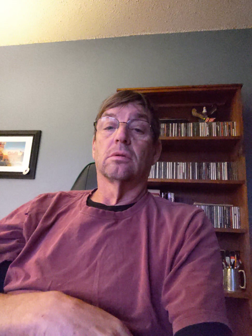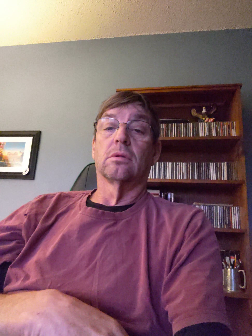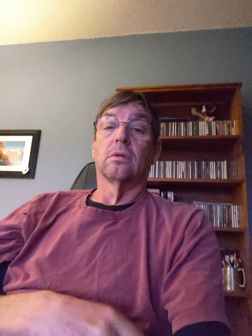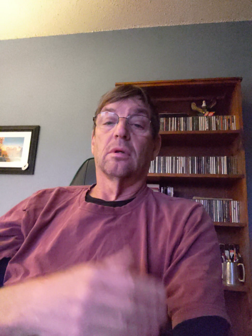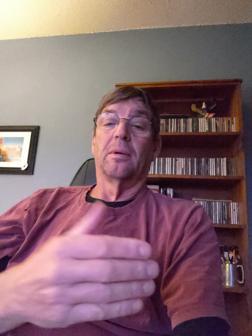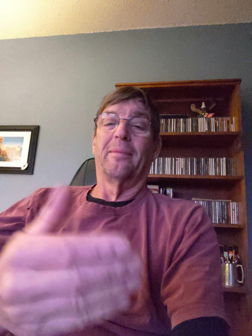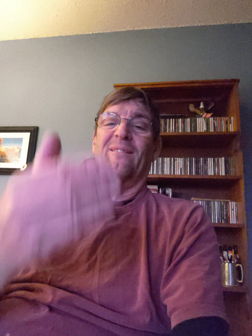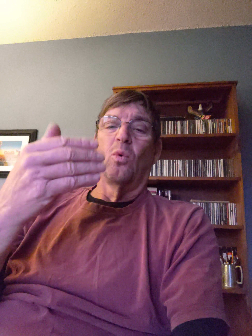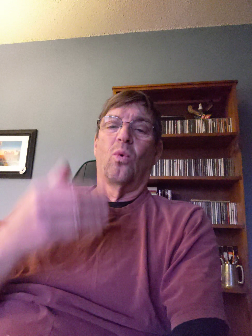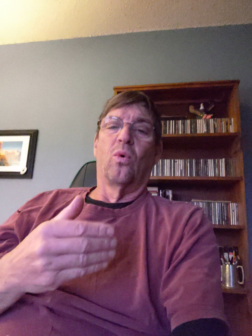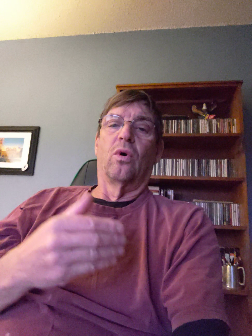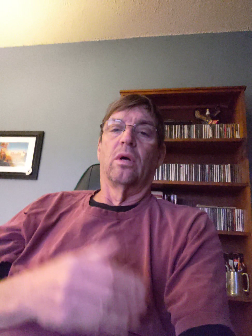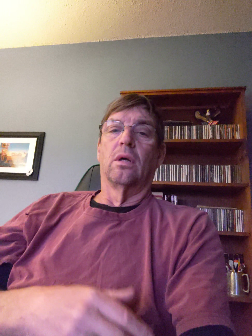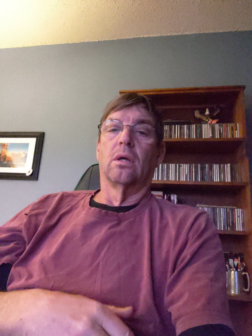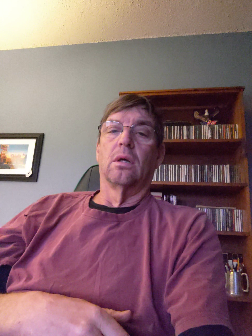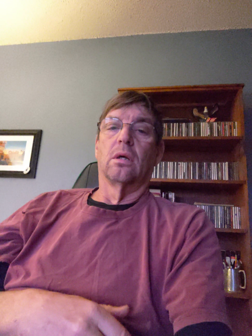before